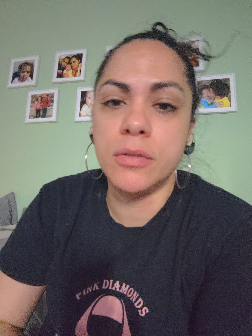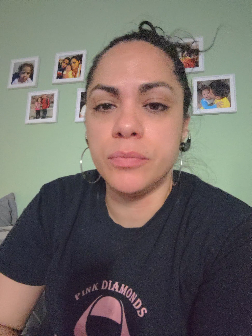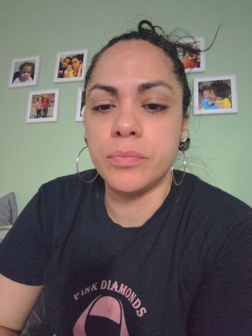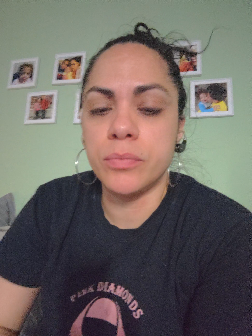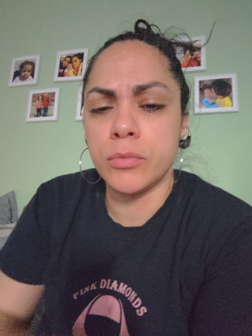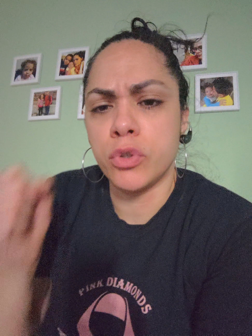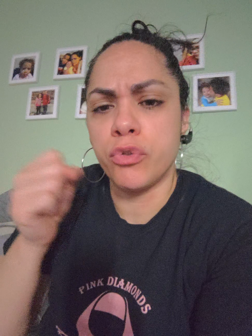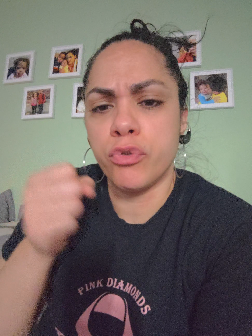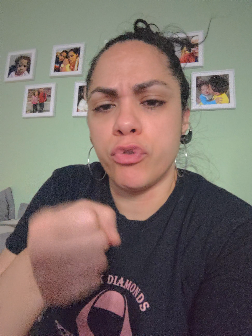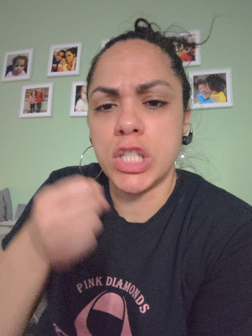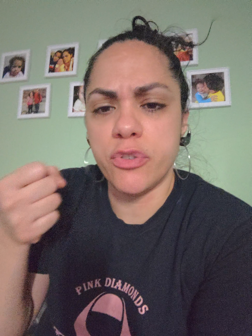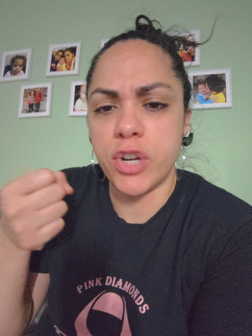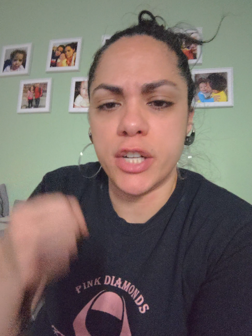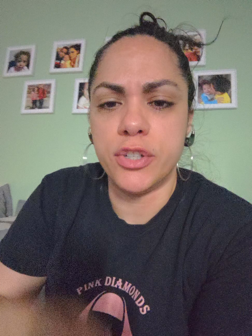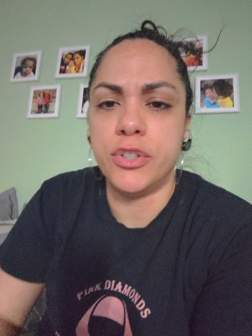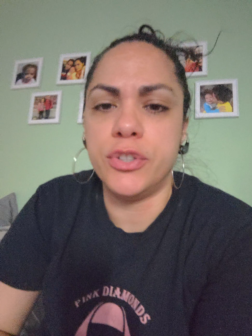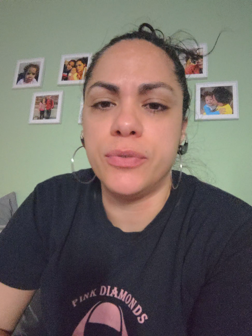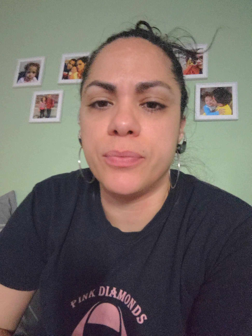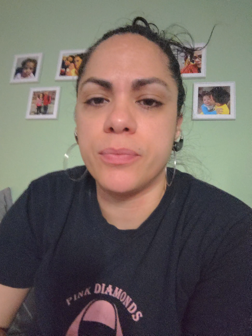refrigerator